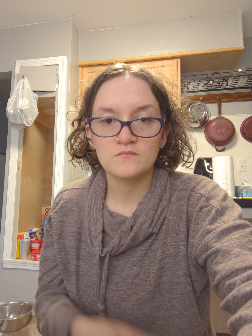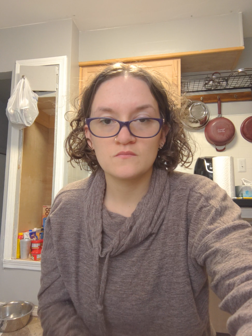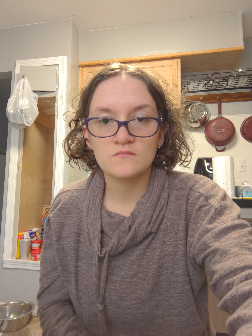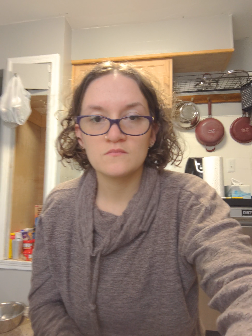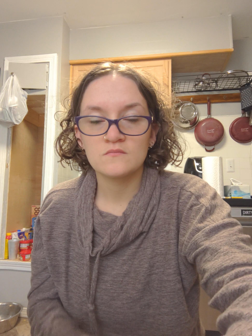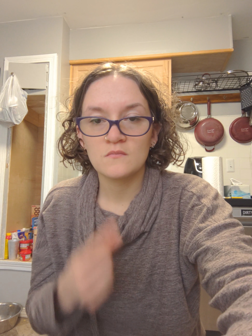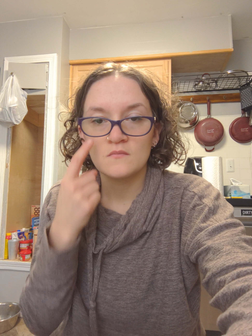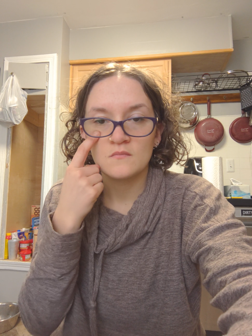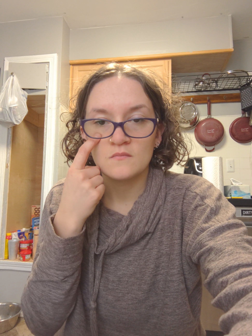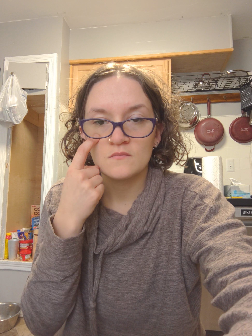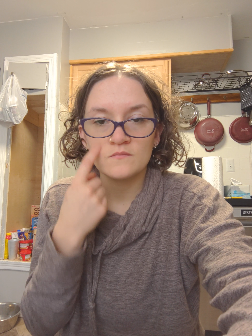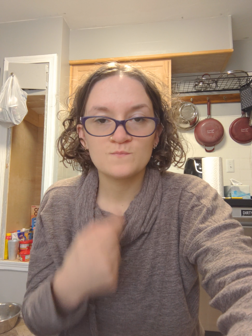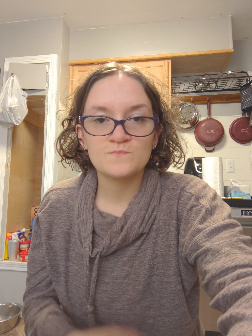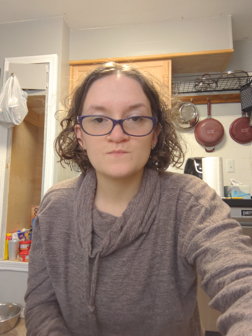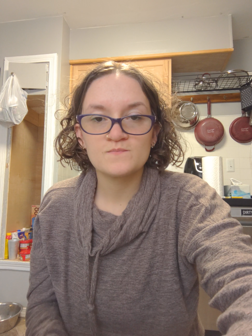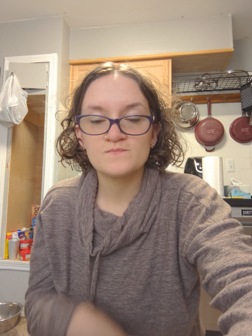eye